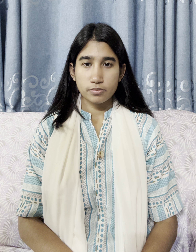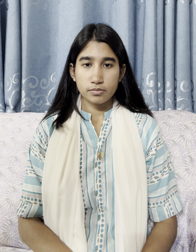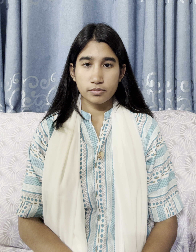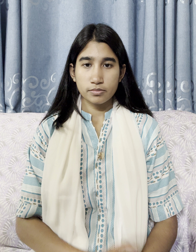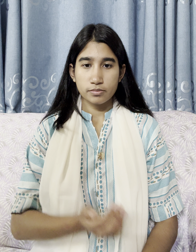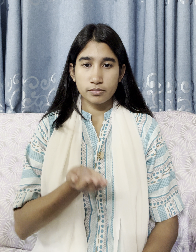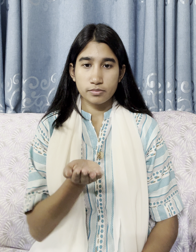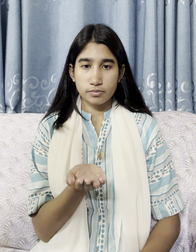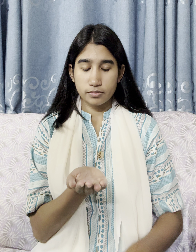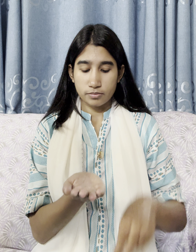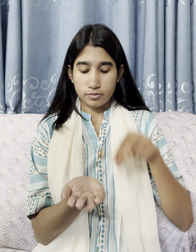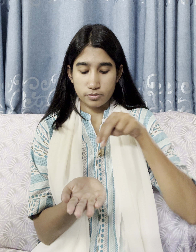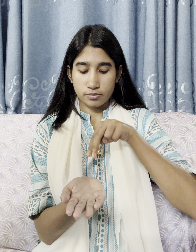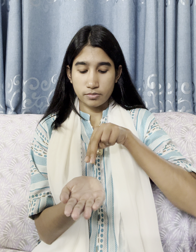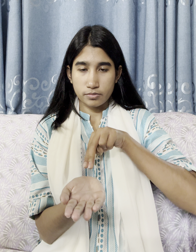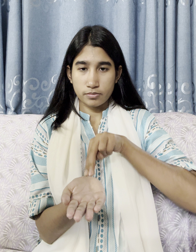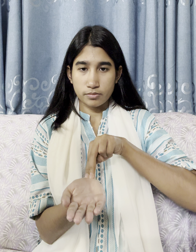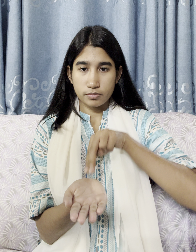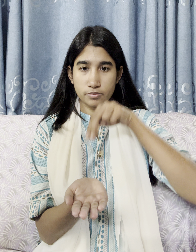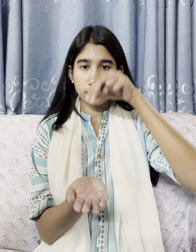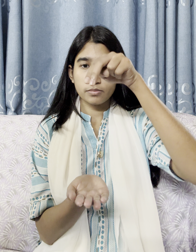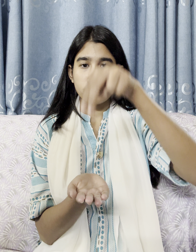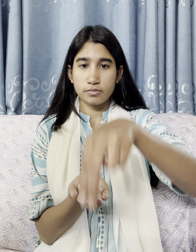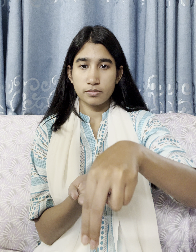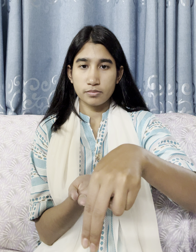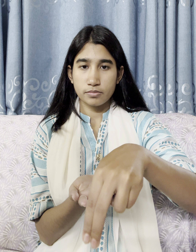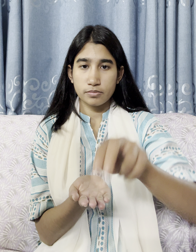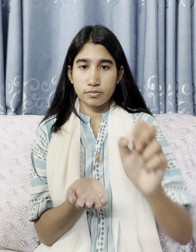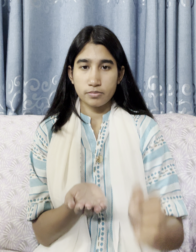লাফ দেয়া